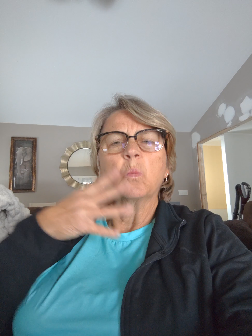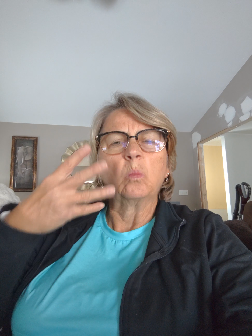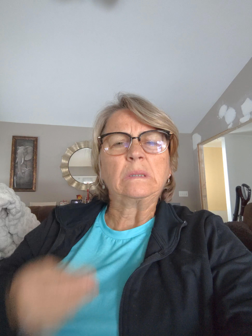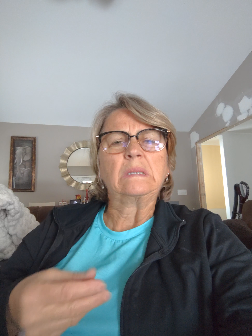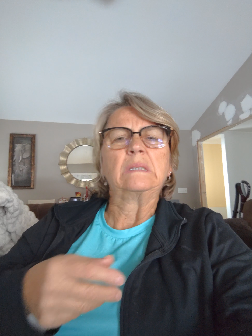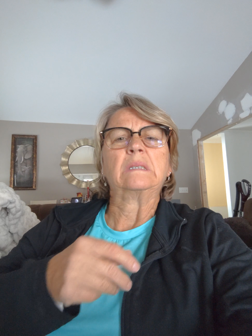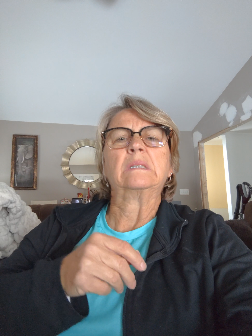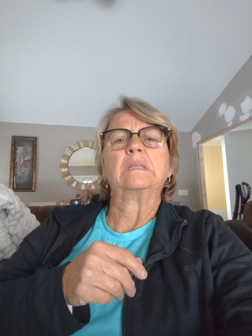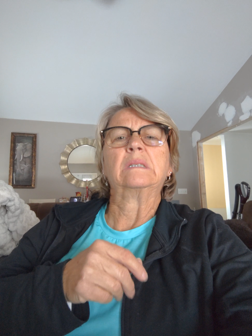wet